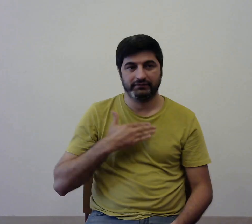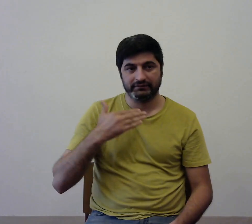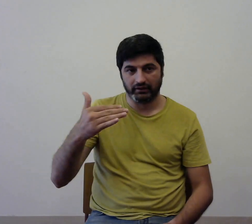siz